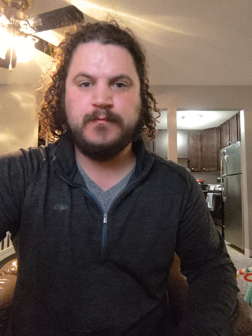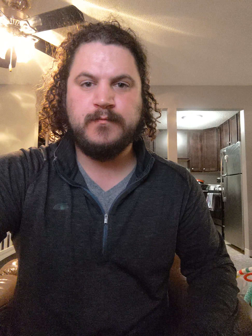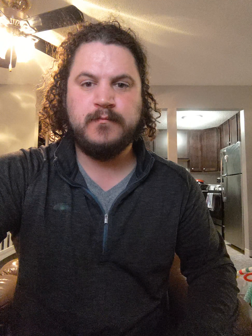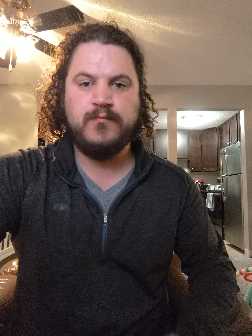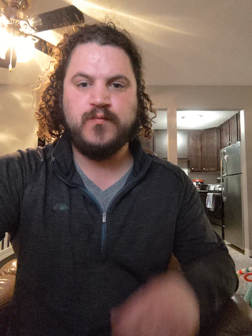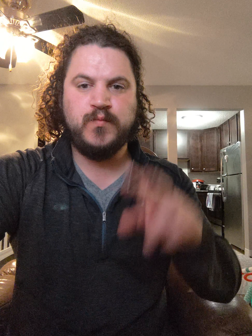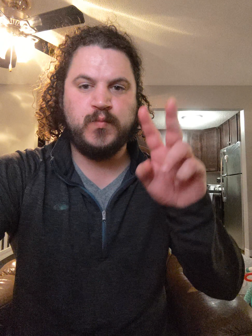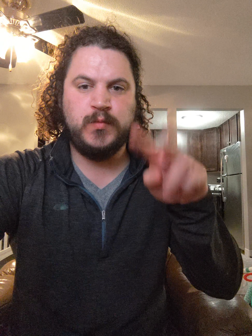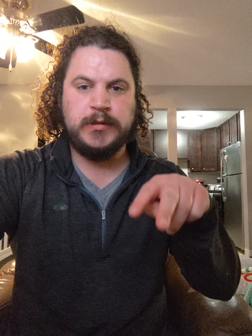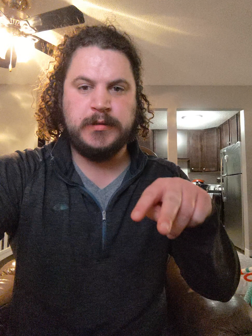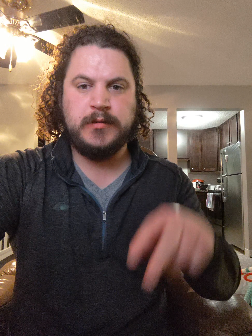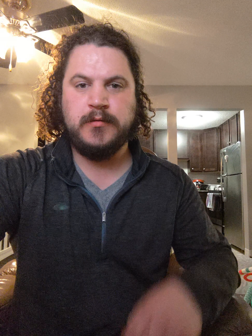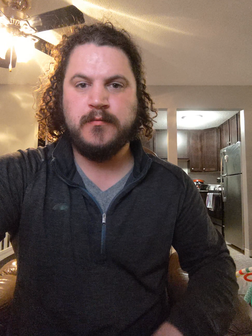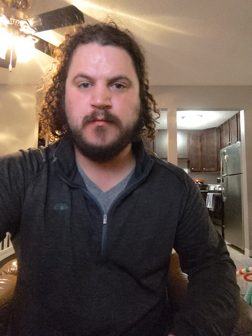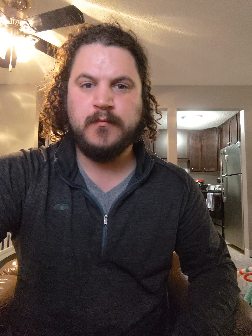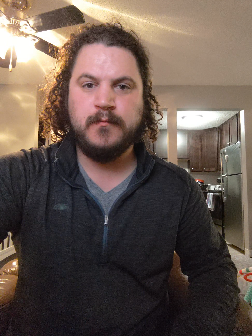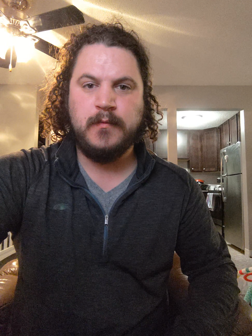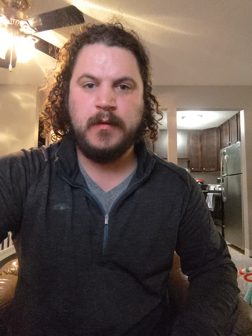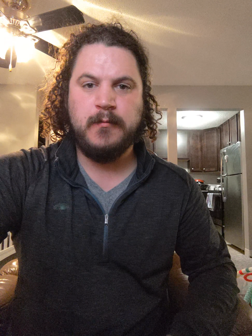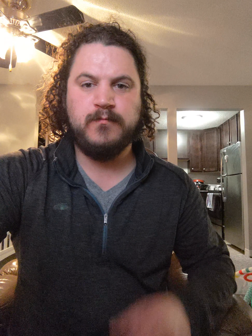read